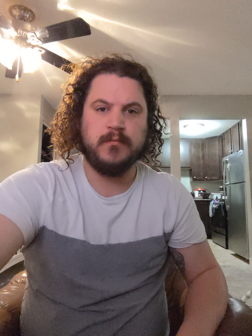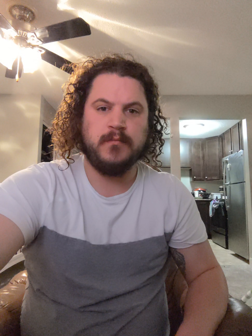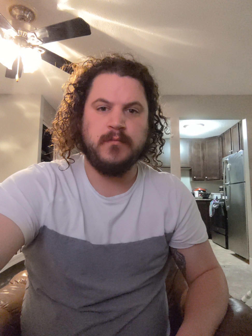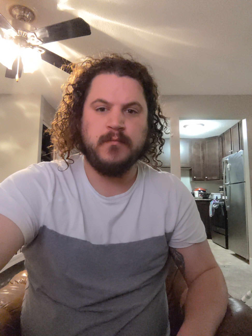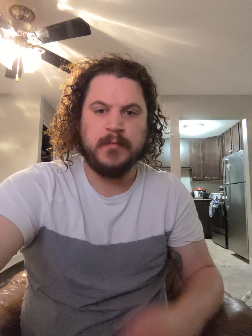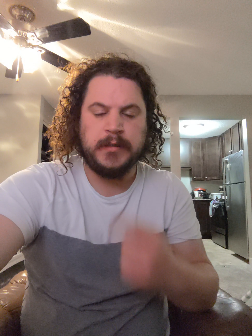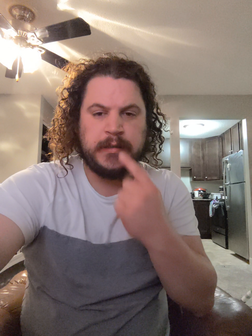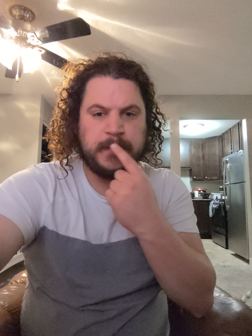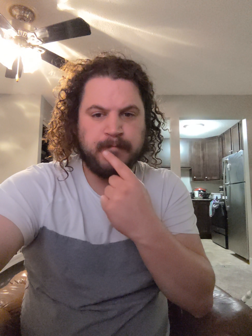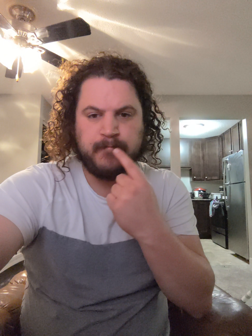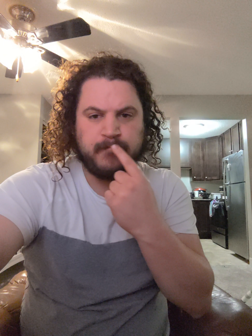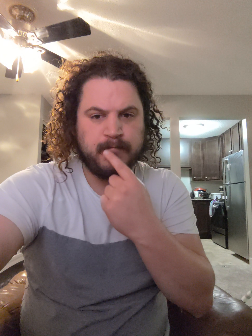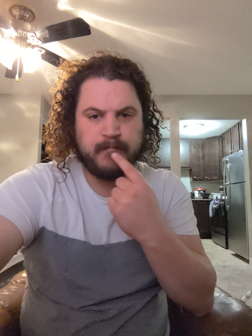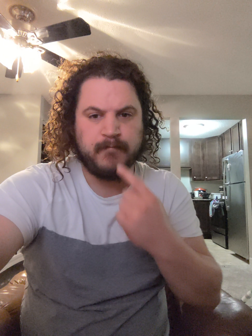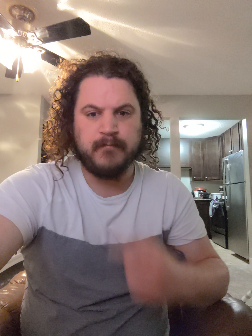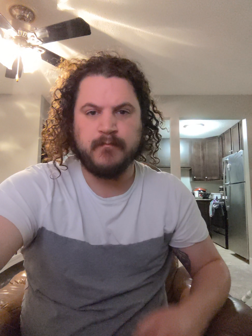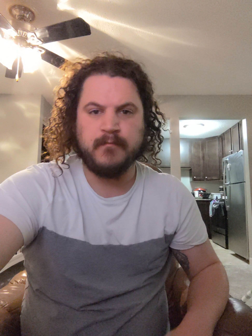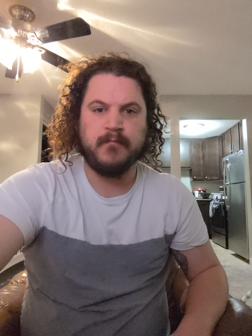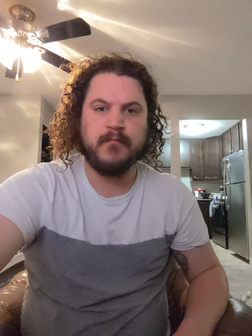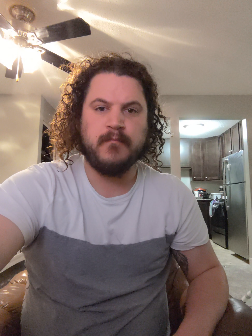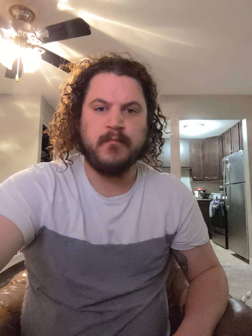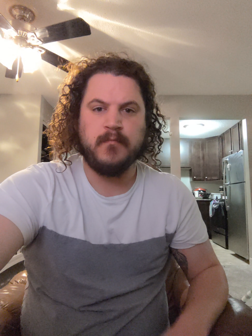lips